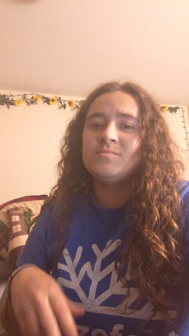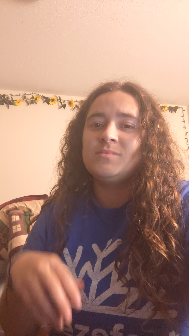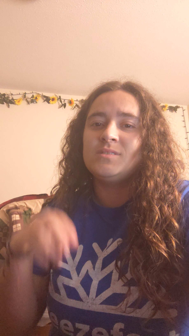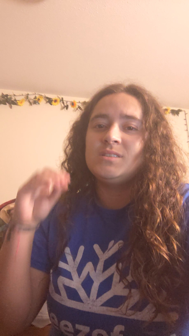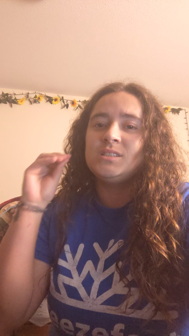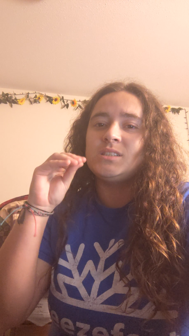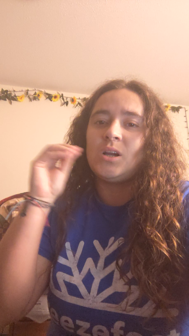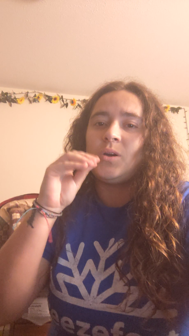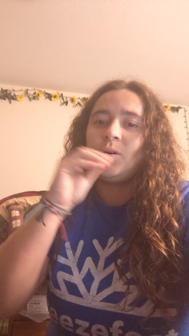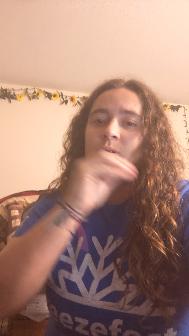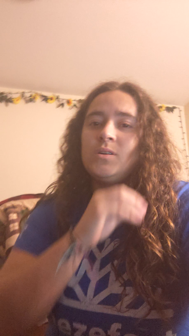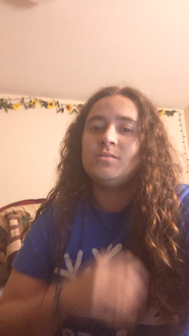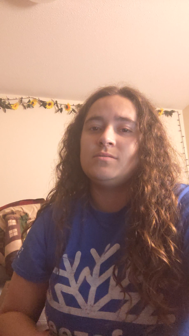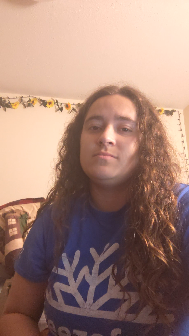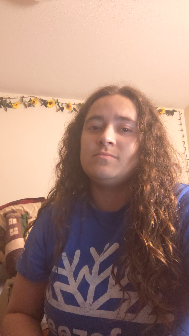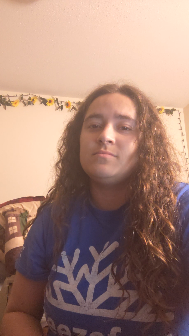dinosaur